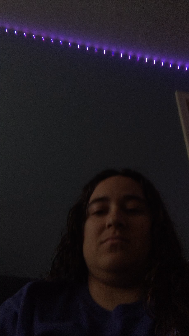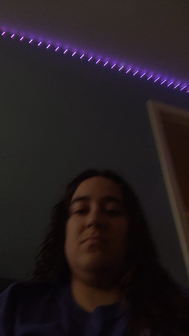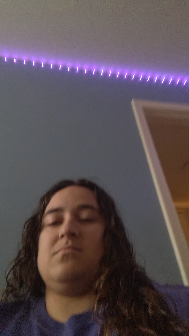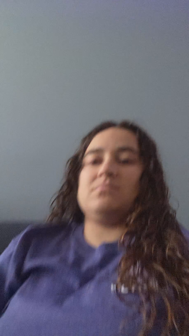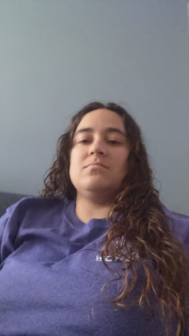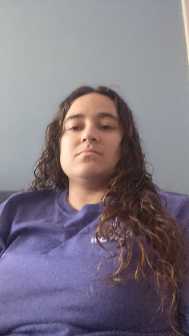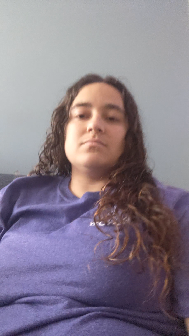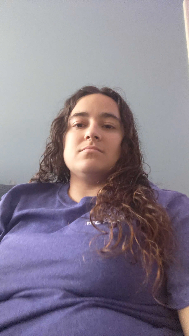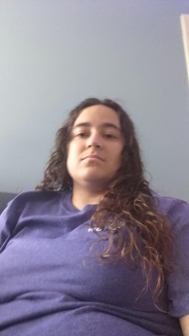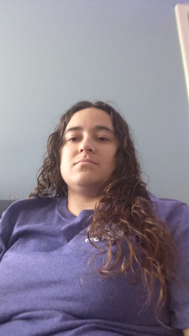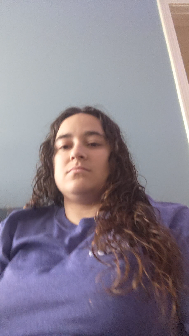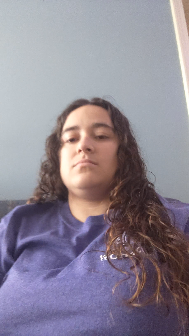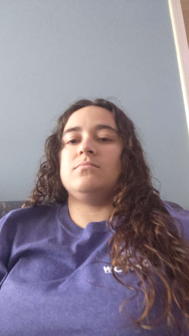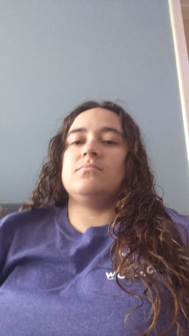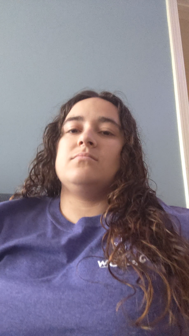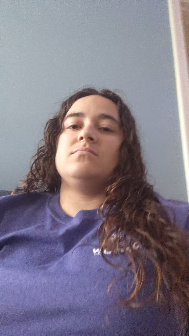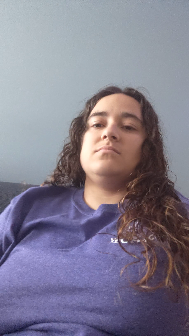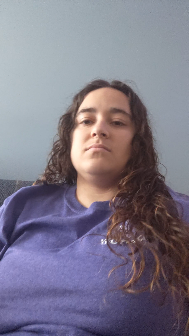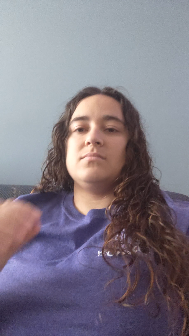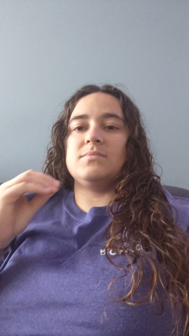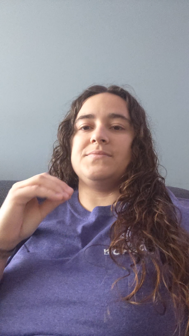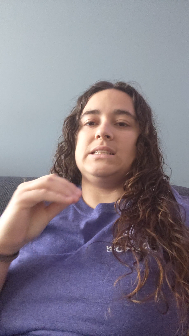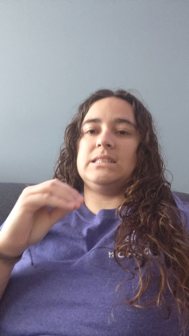fix